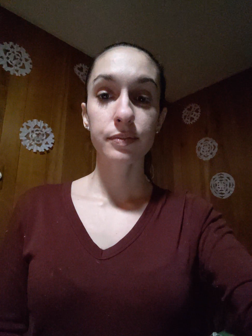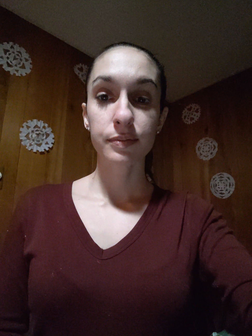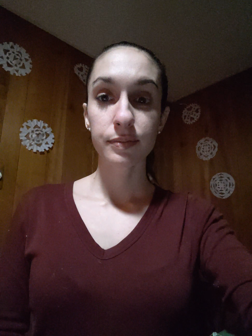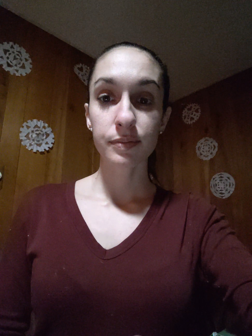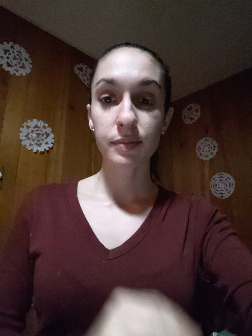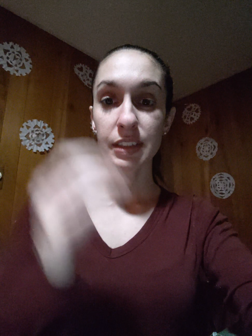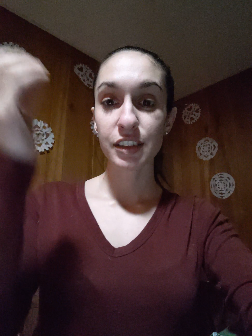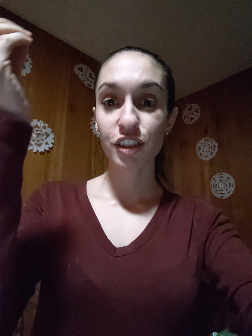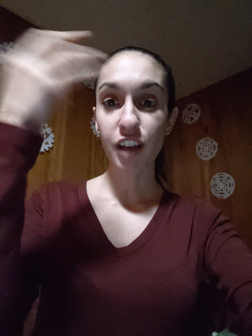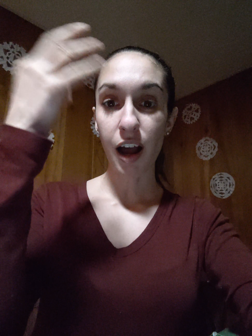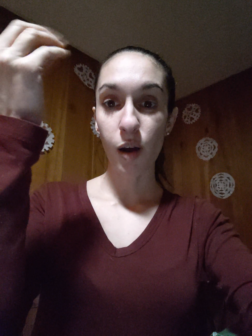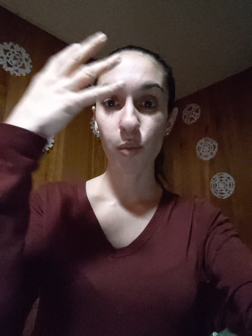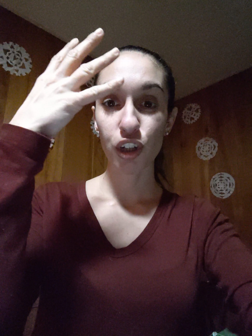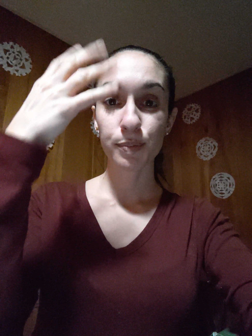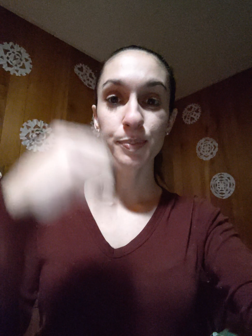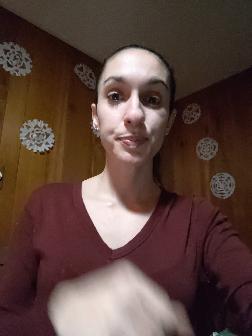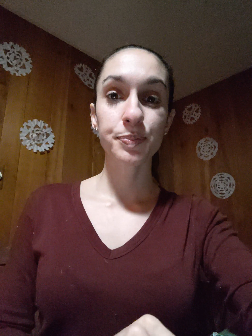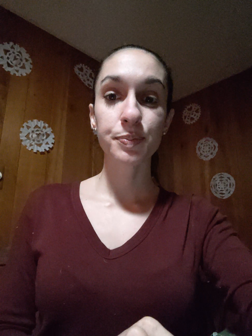shower